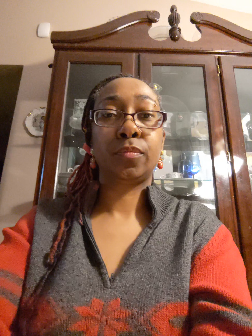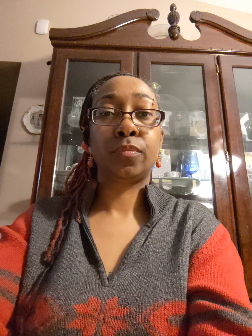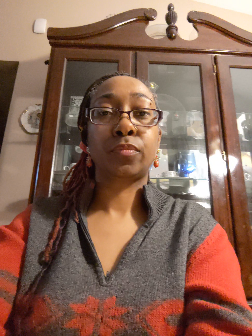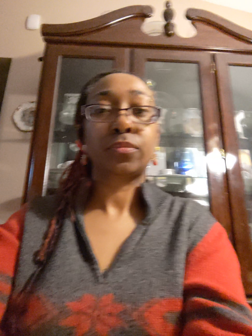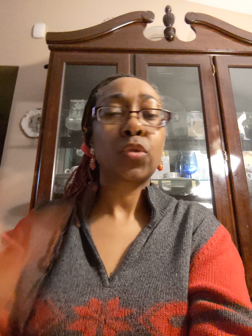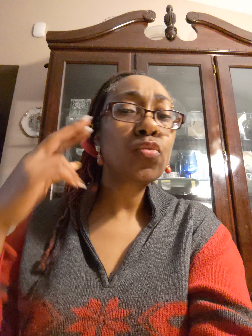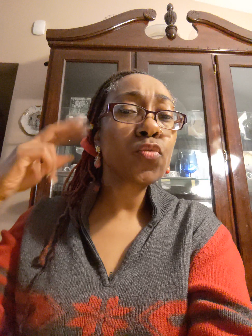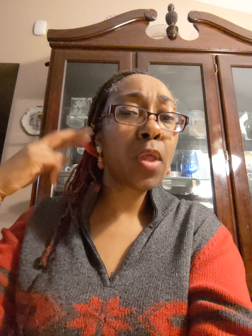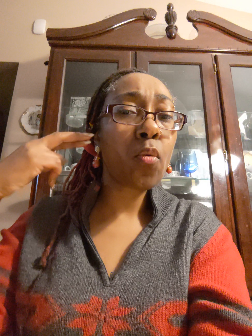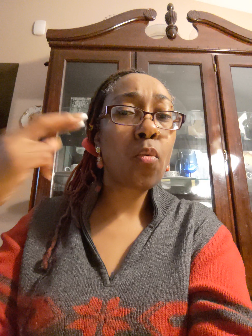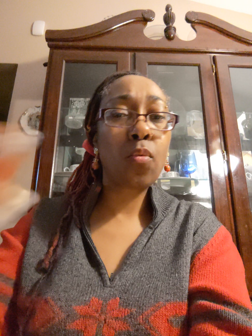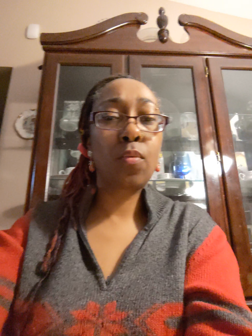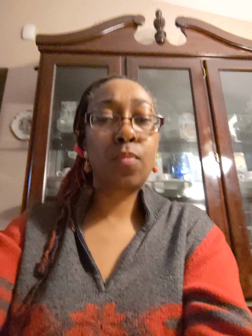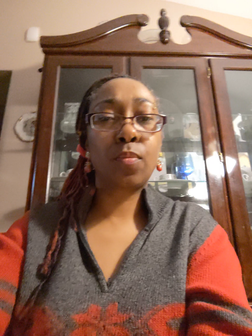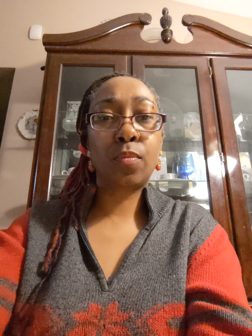radio